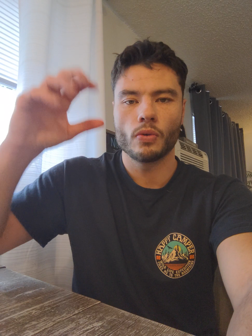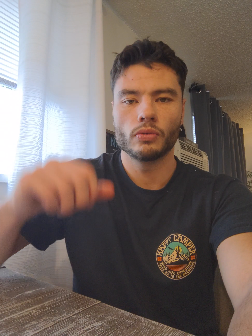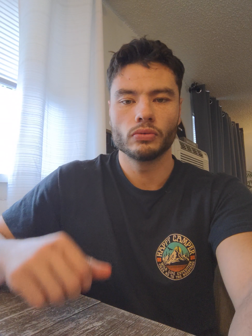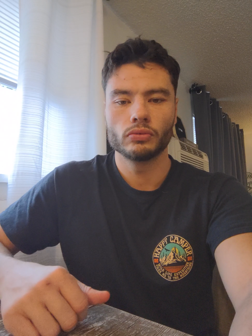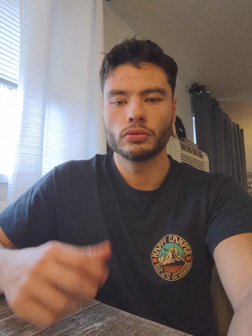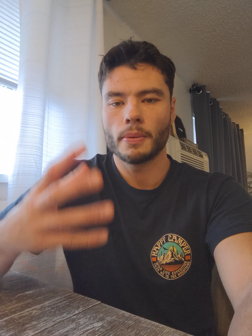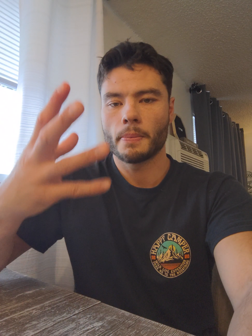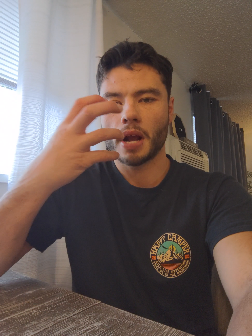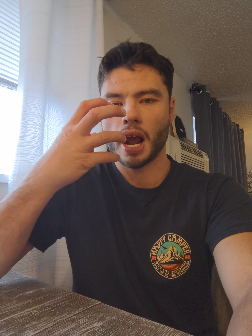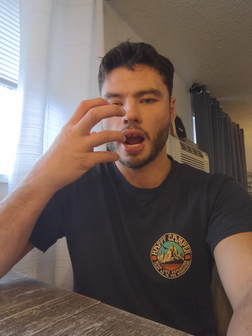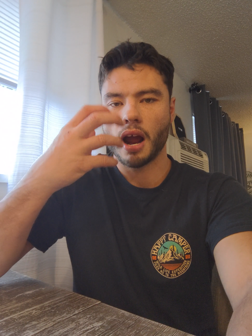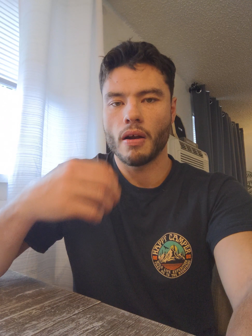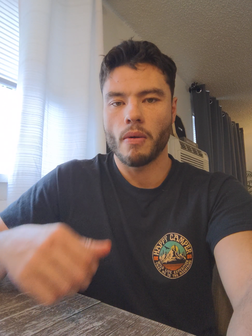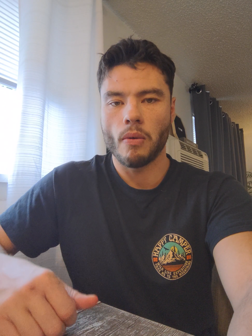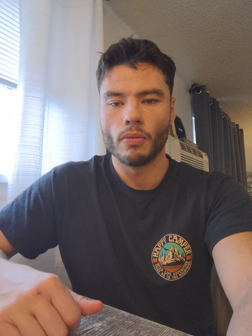mad